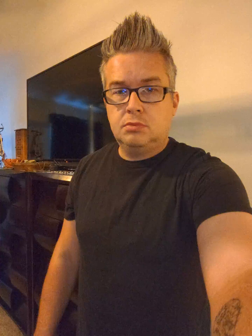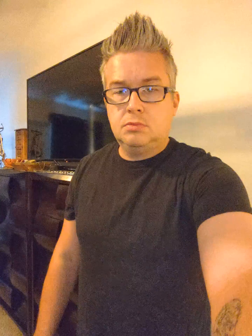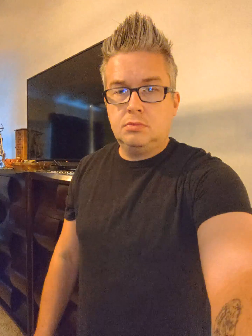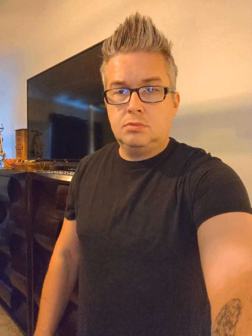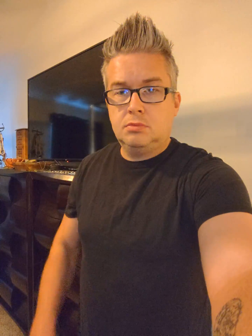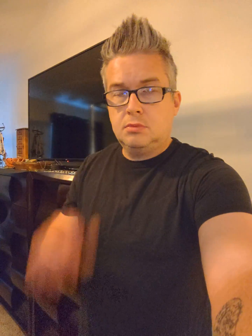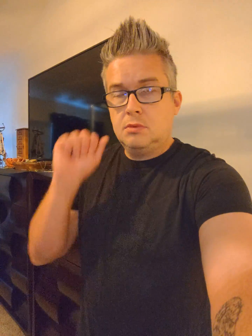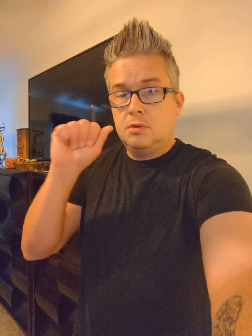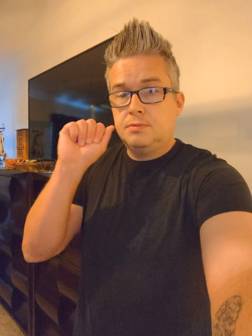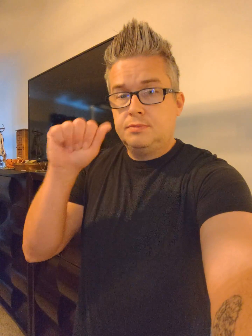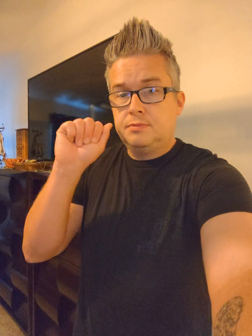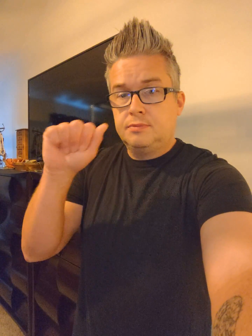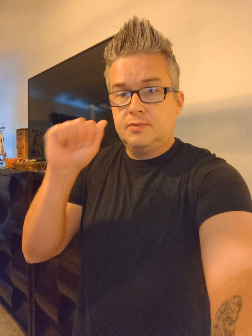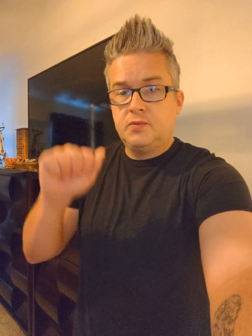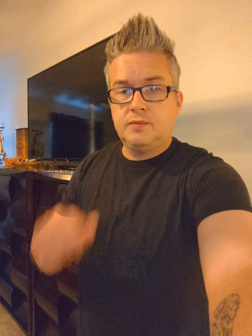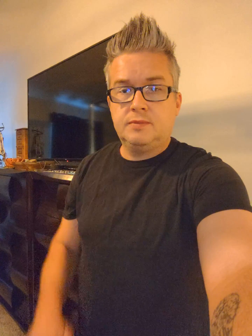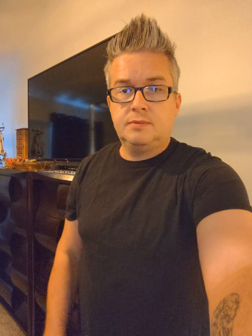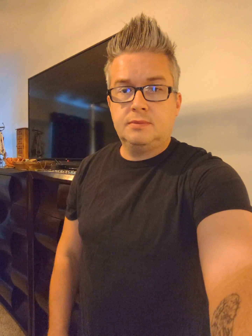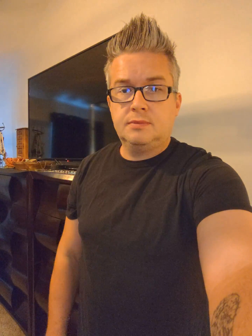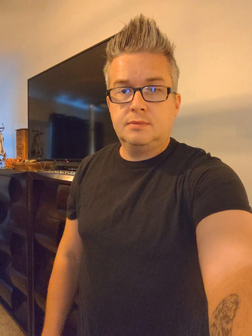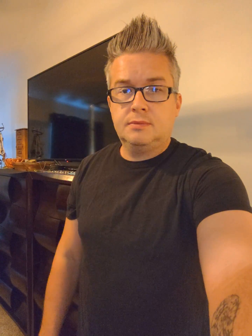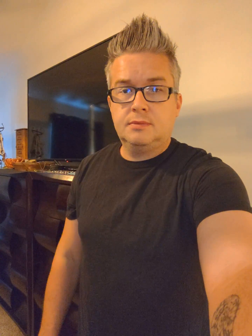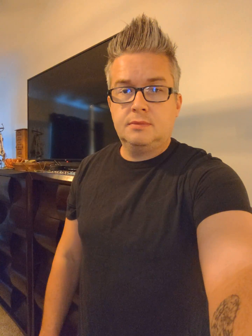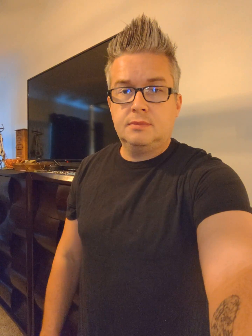knock